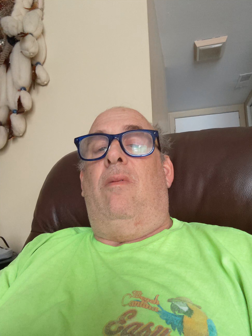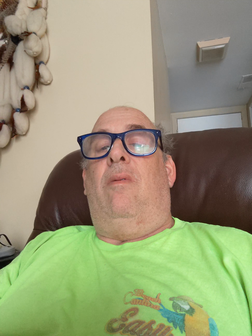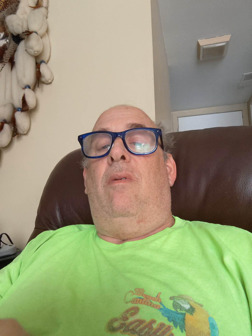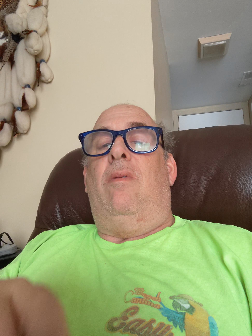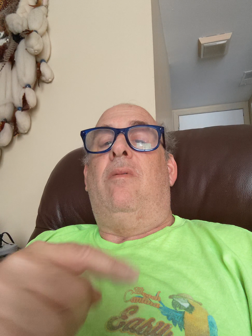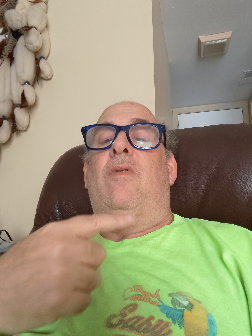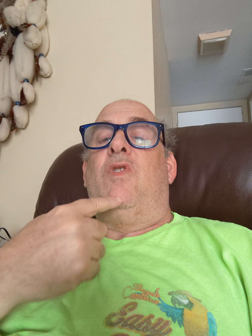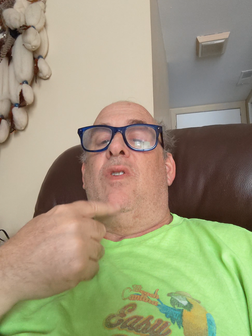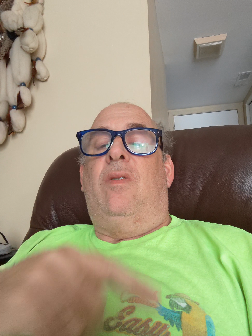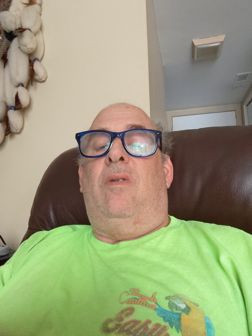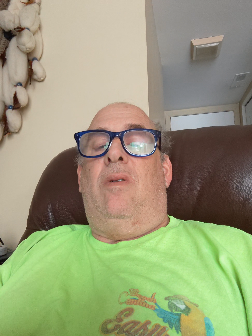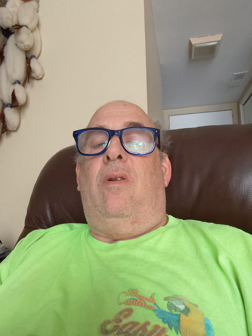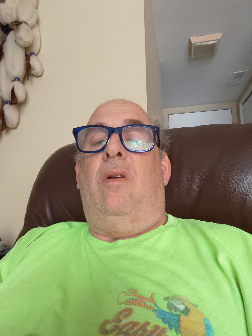chin